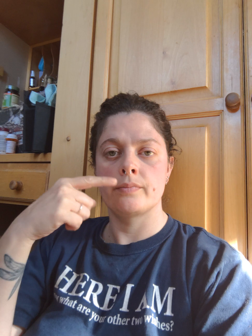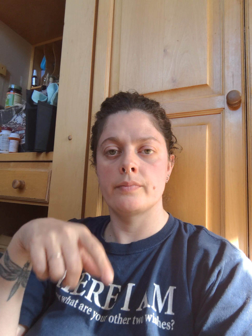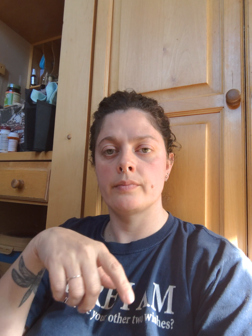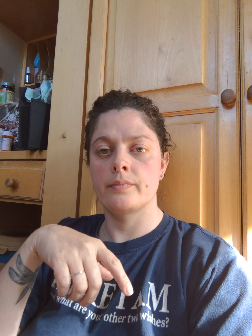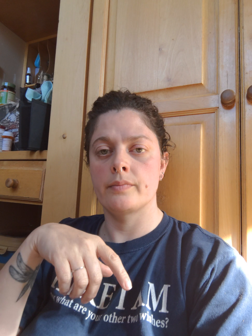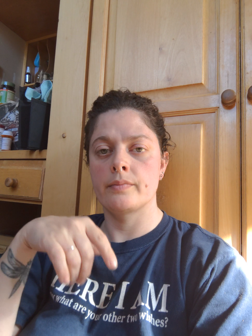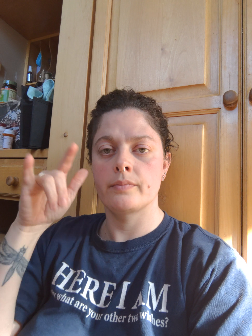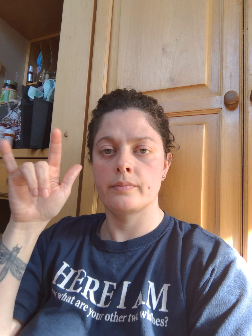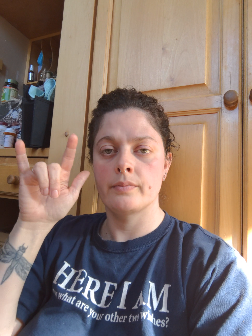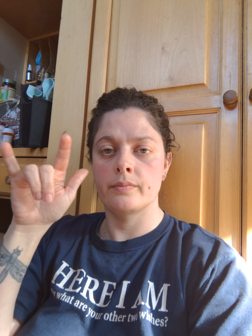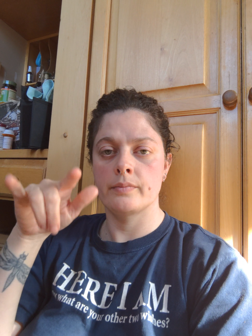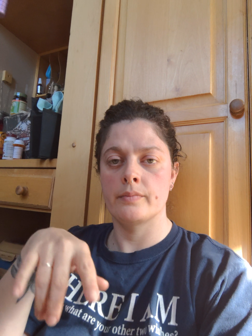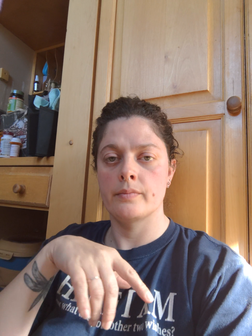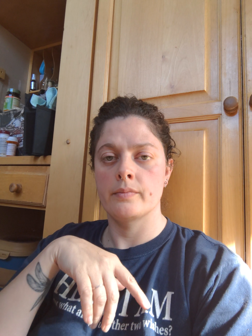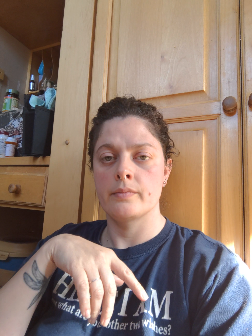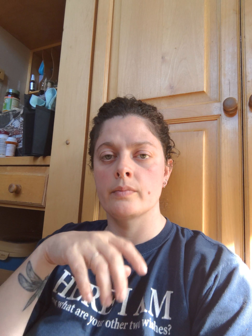airplane